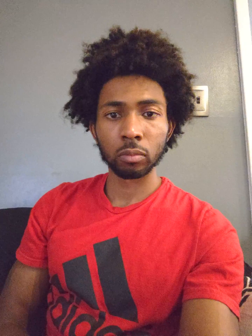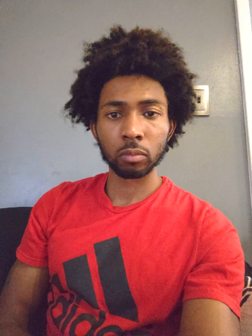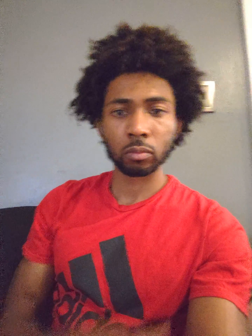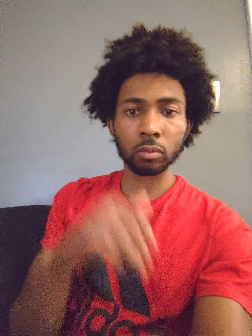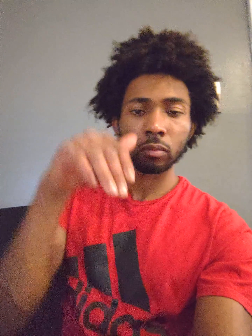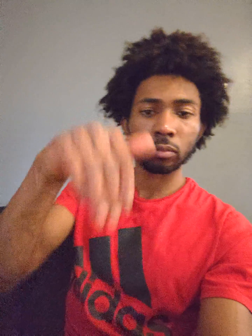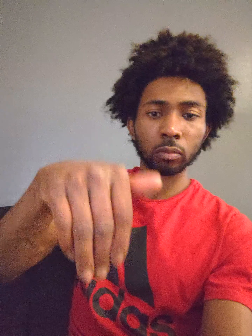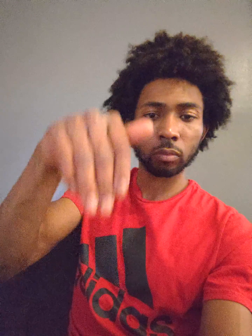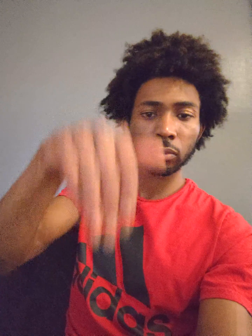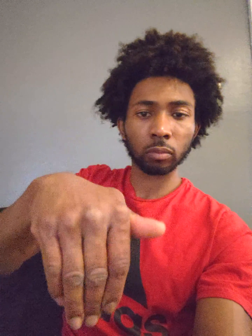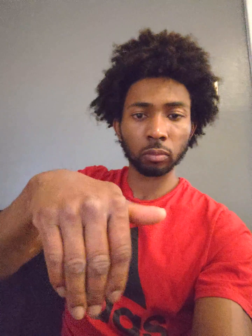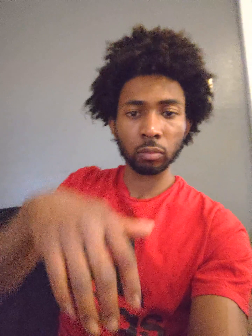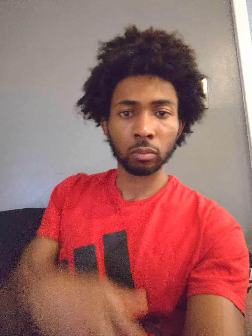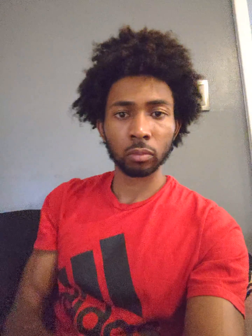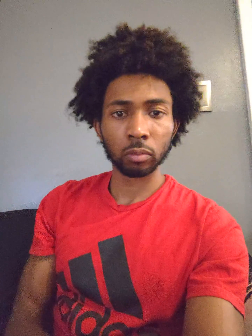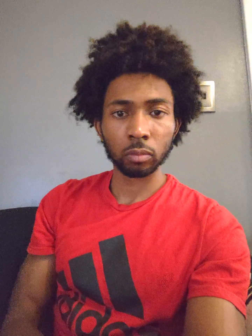night night